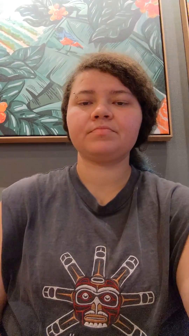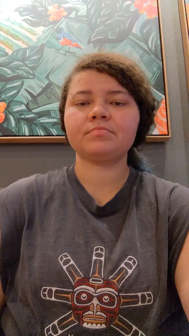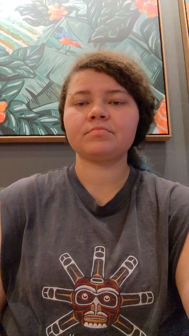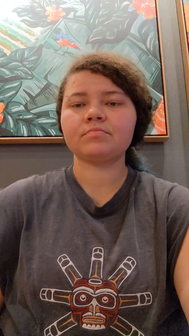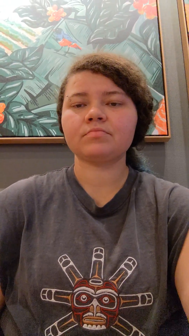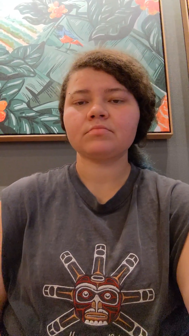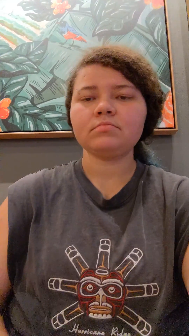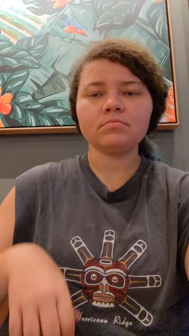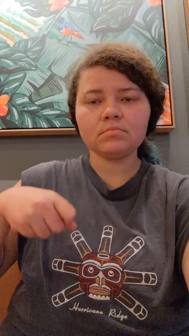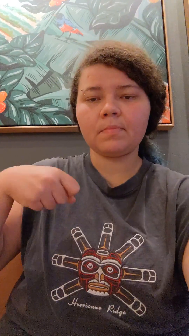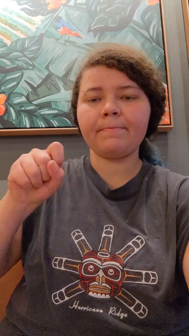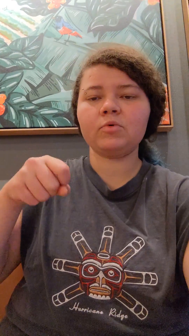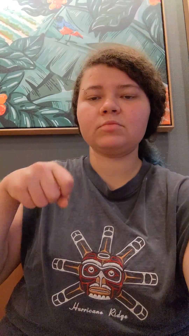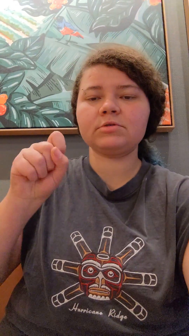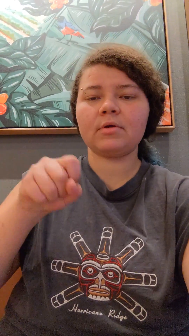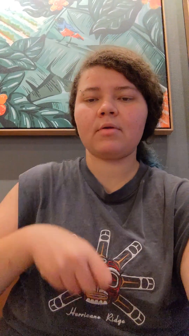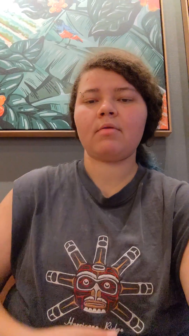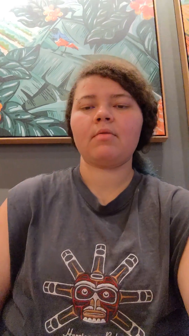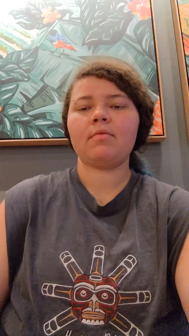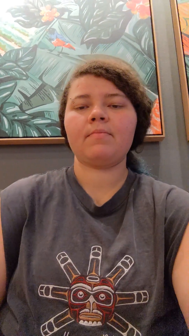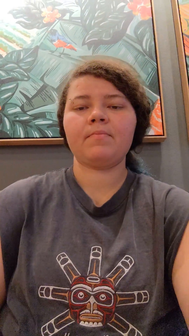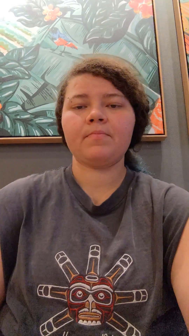motorcycle